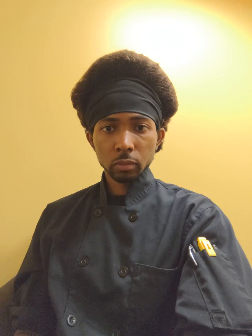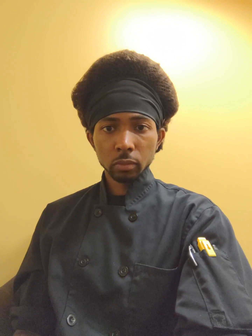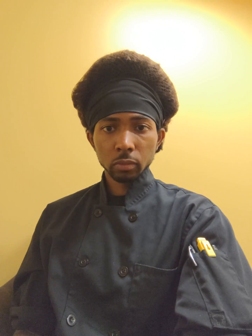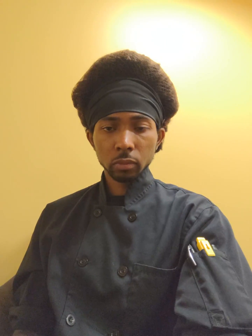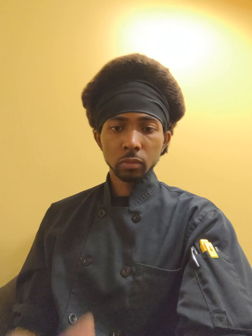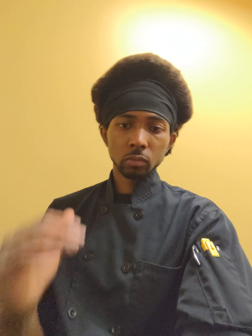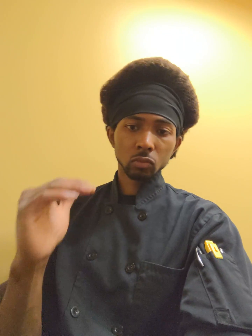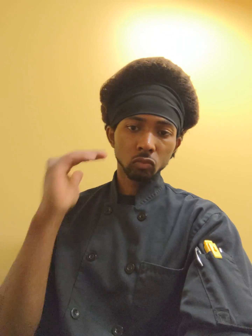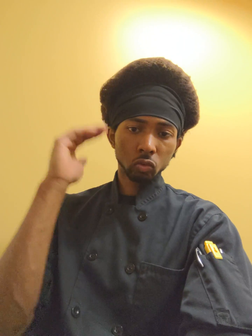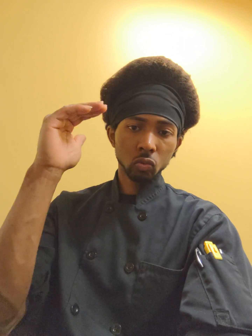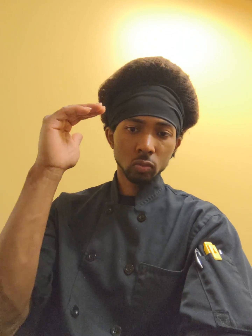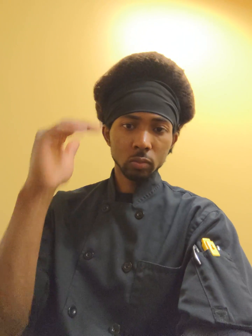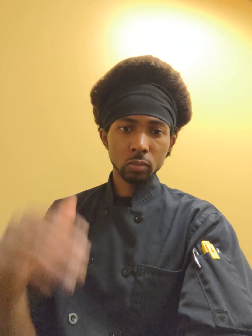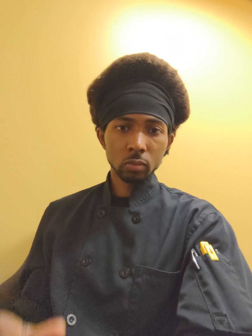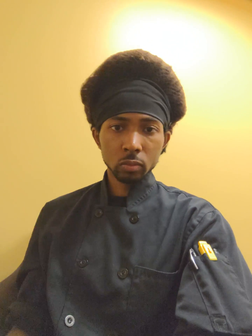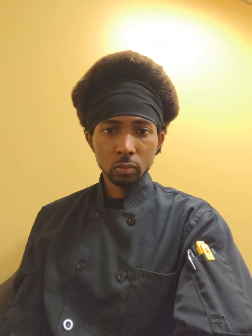big